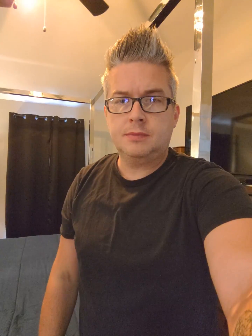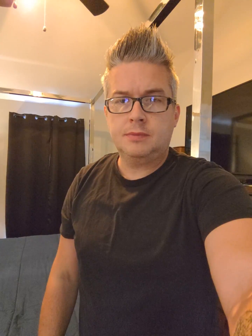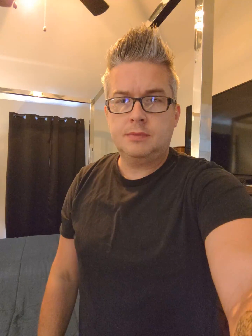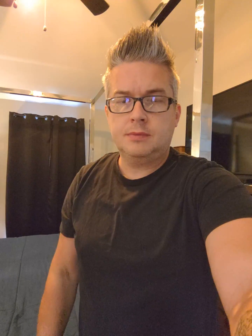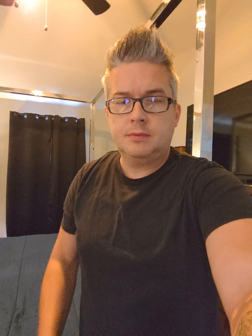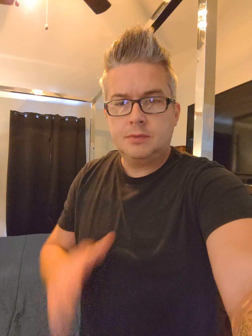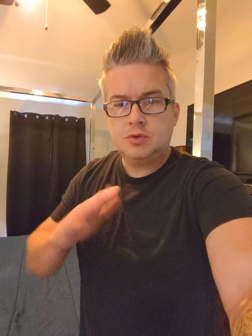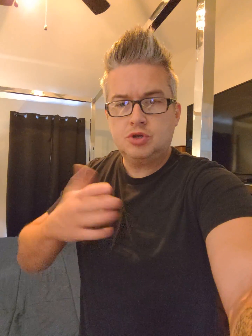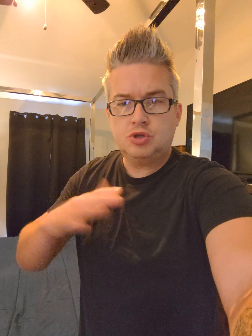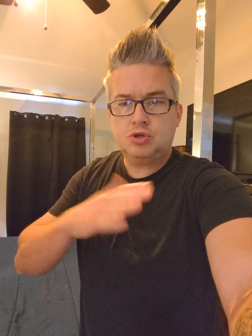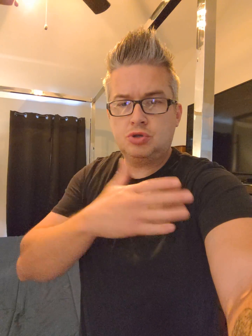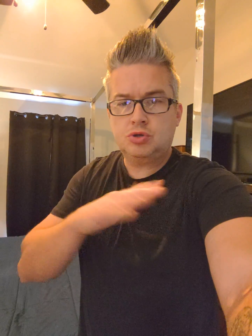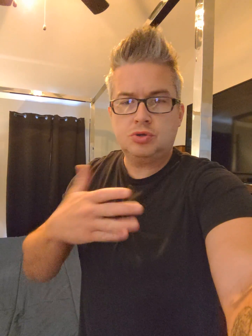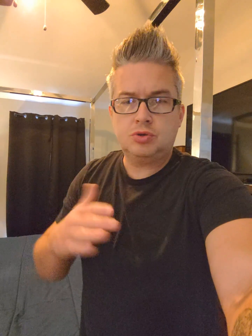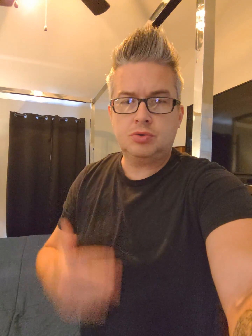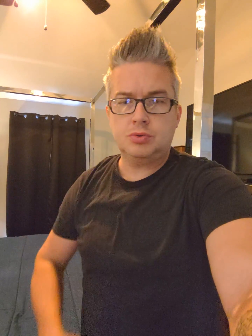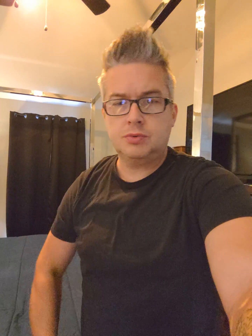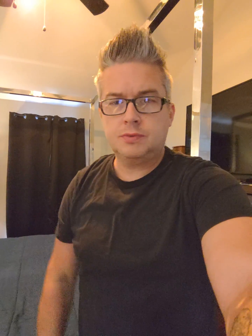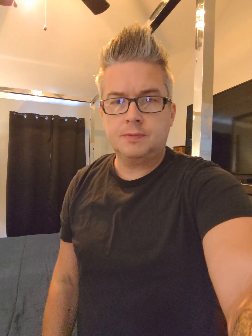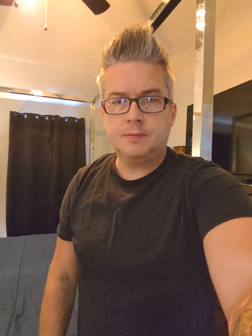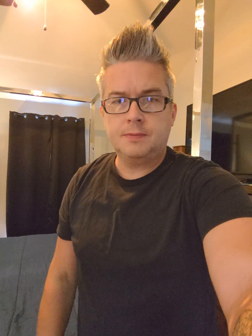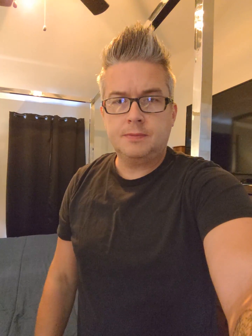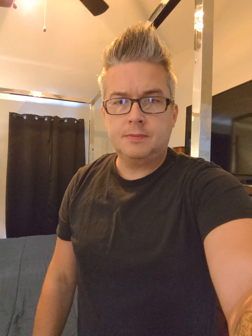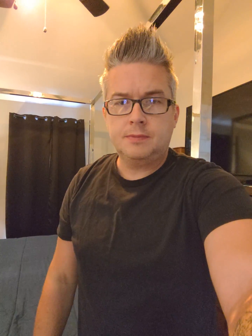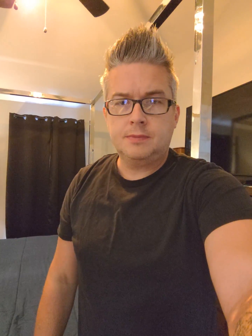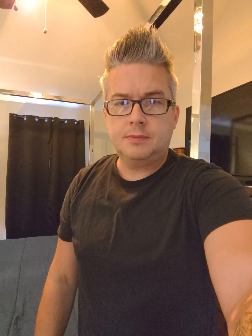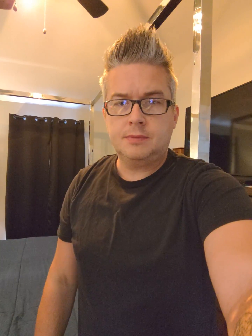cook